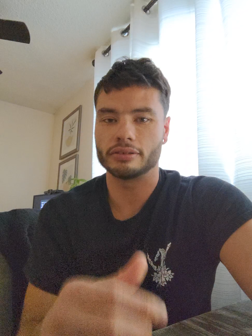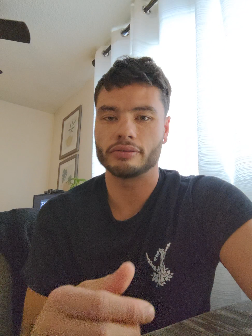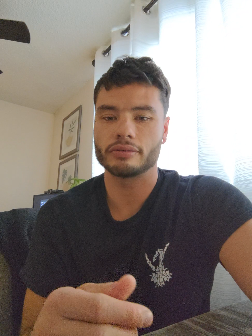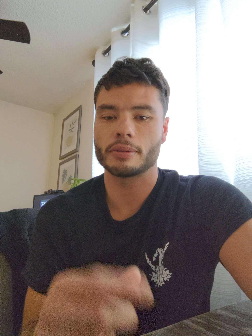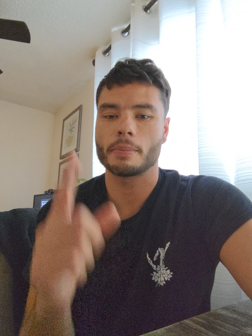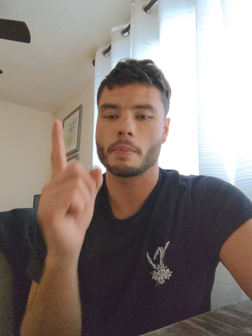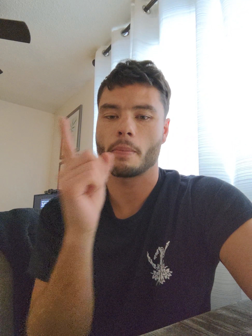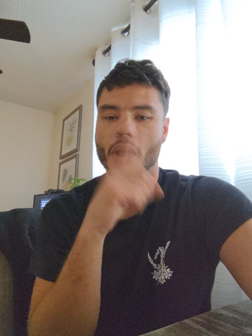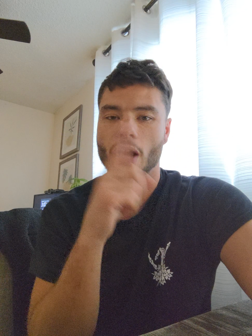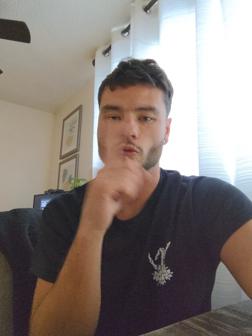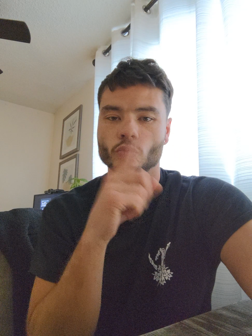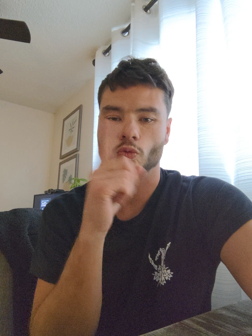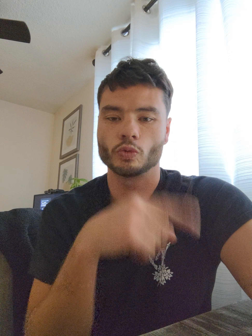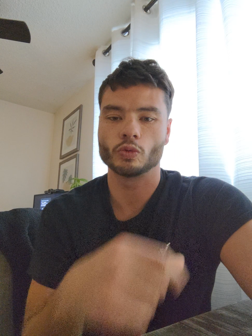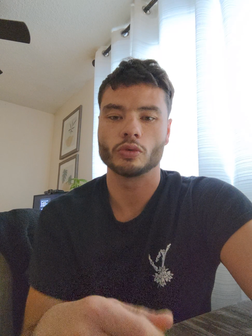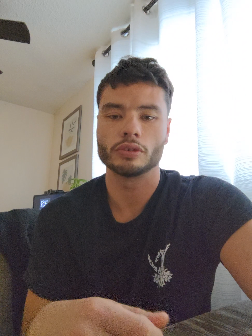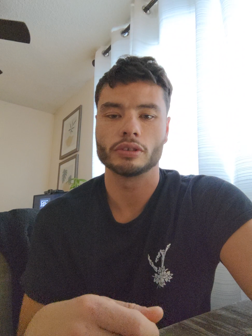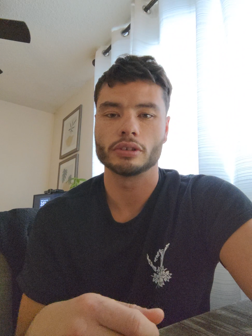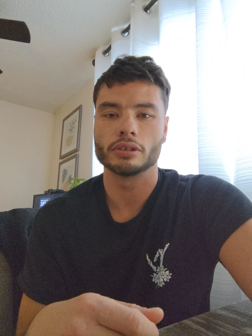mouse